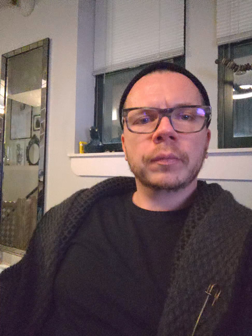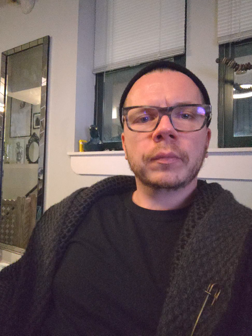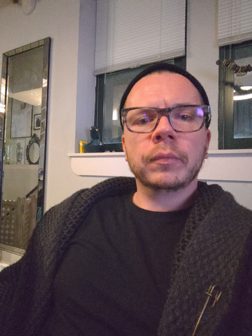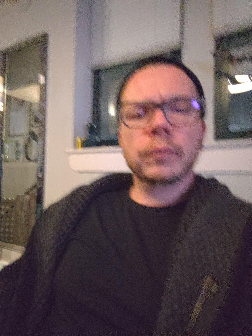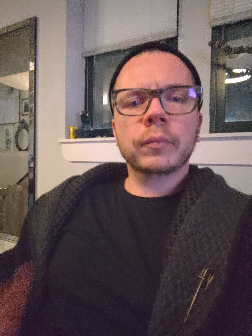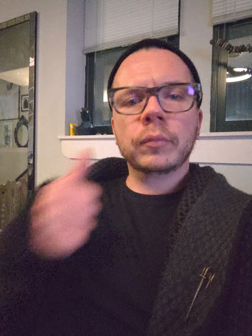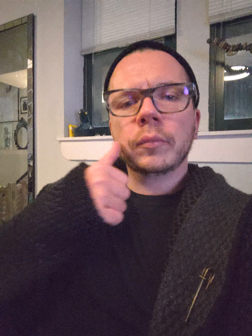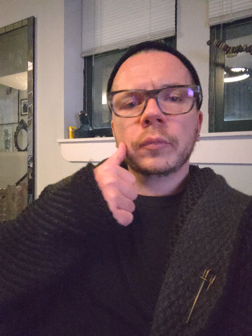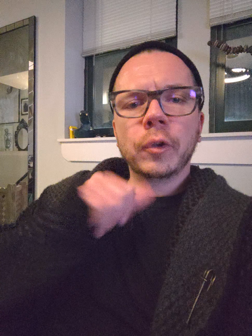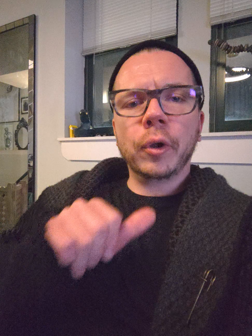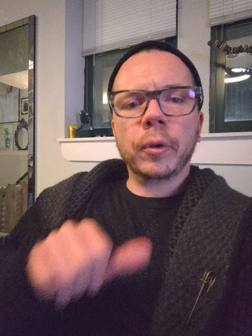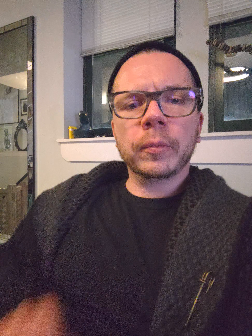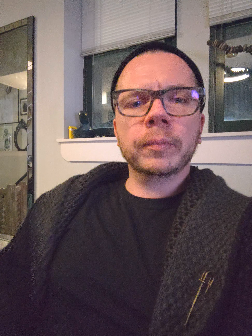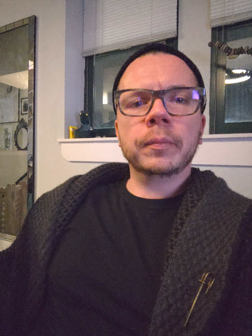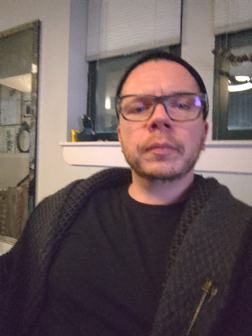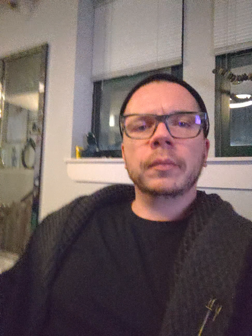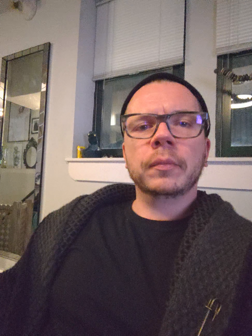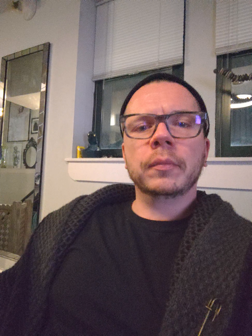girl